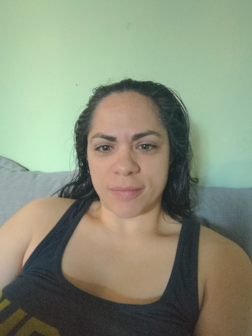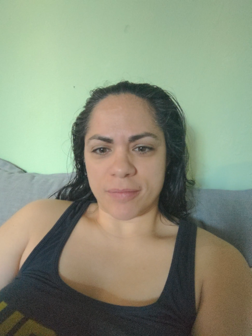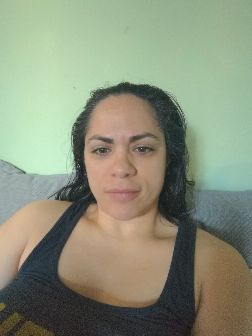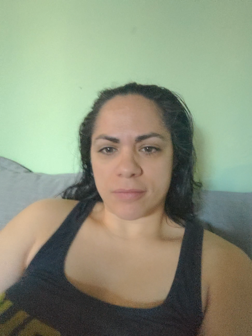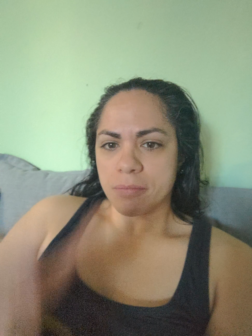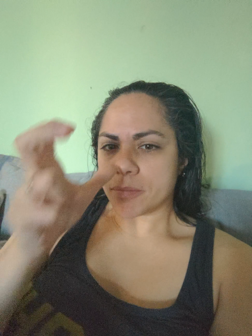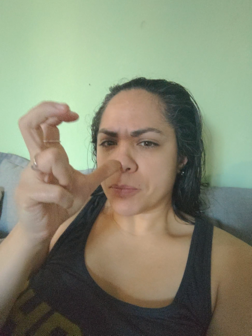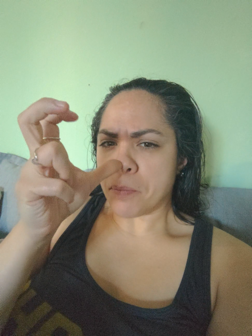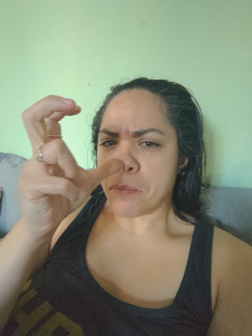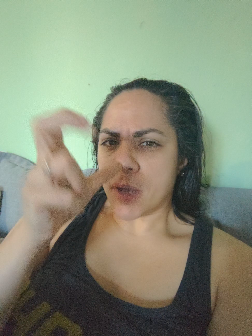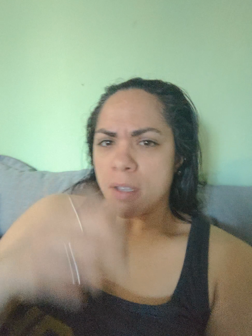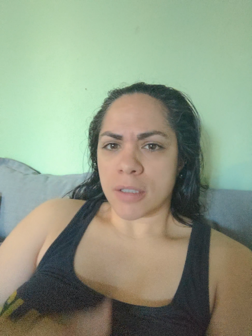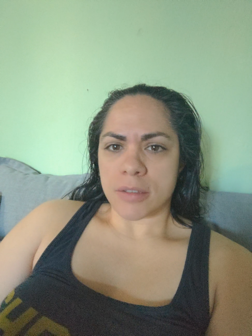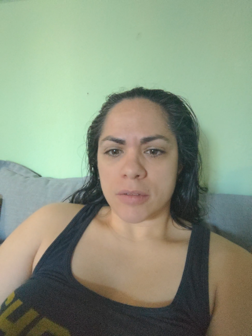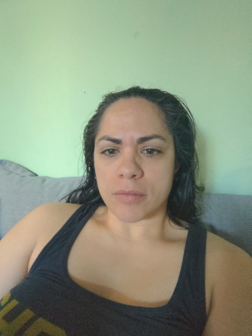bug